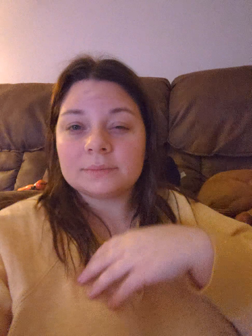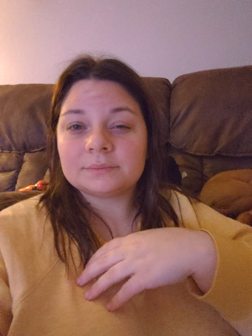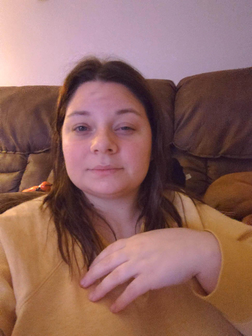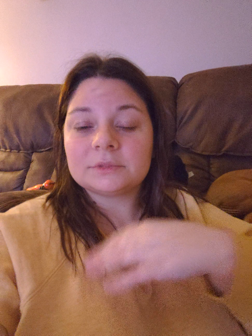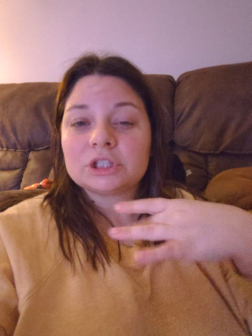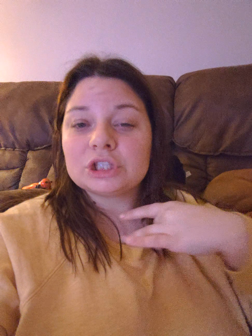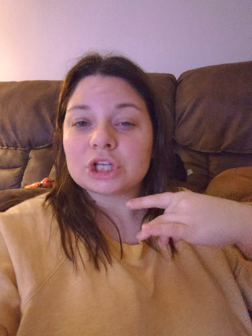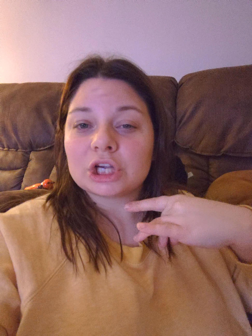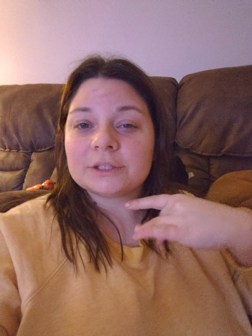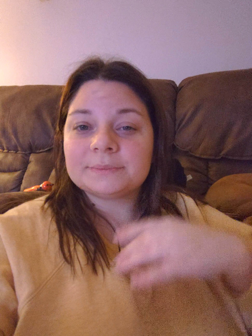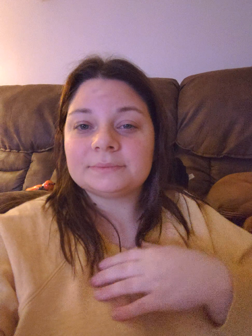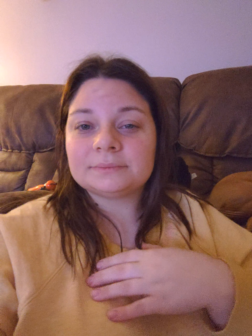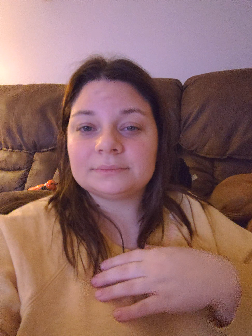shirt